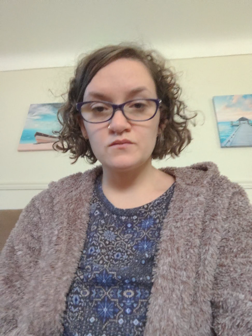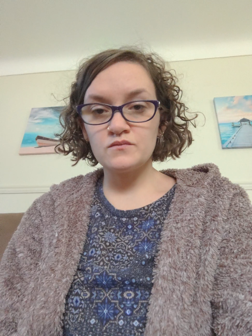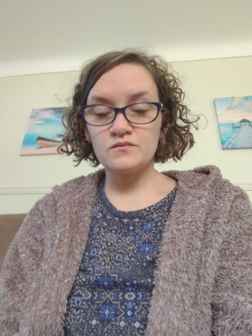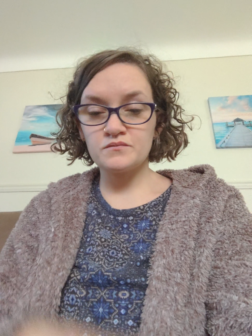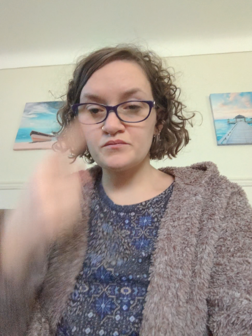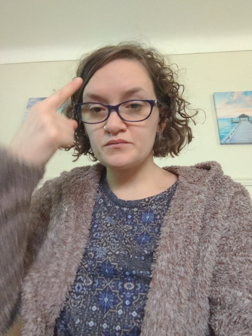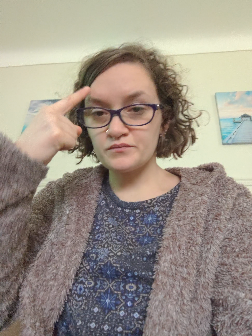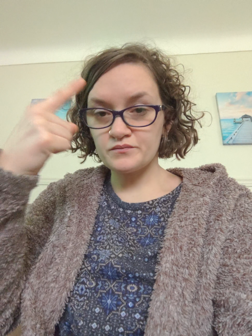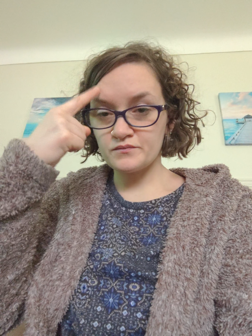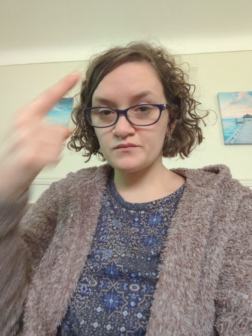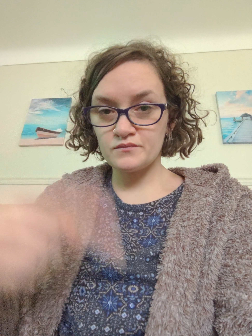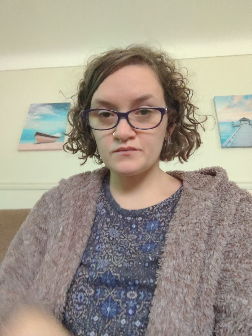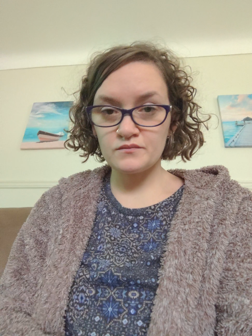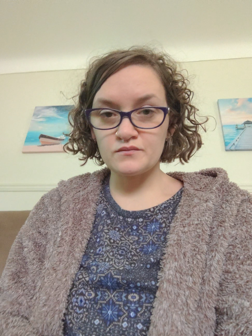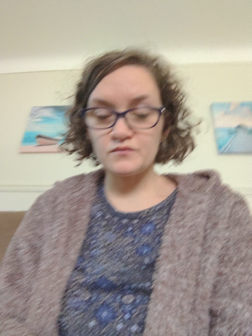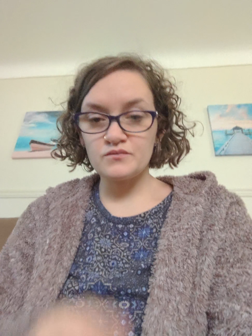penny